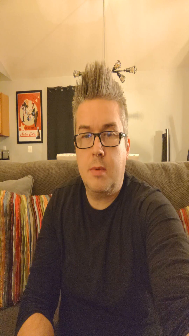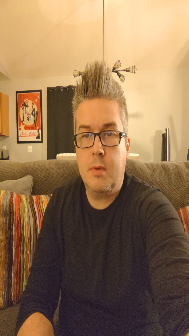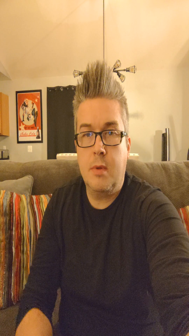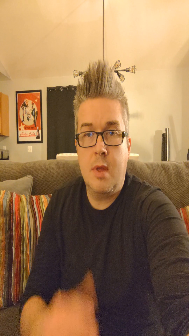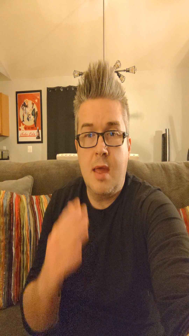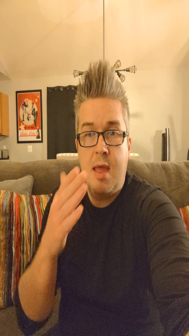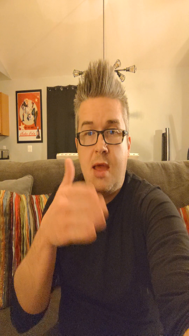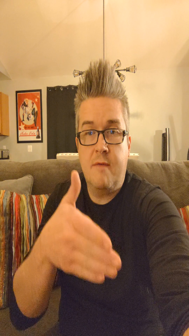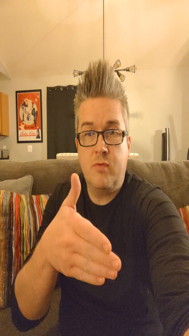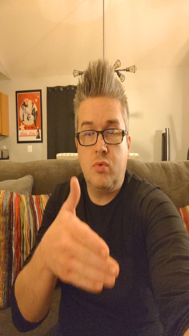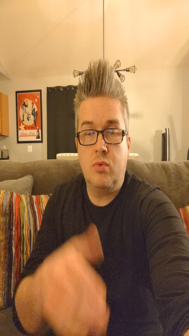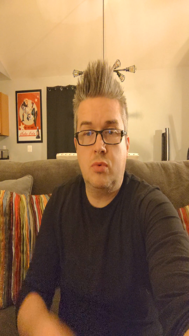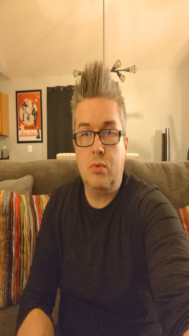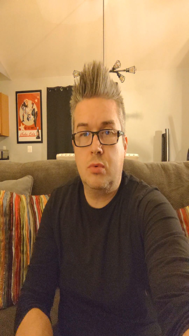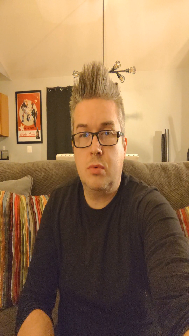after